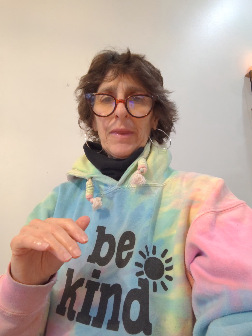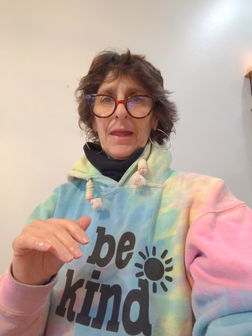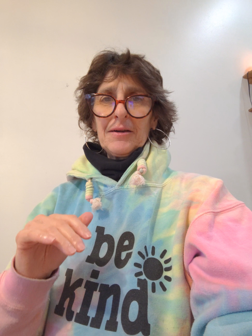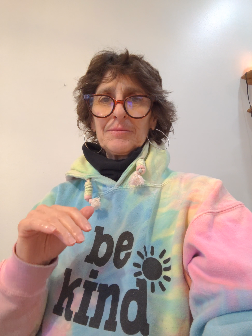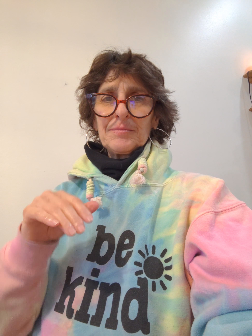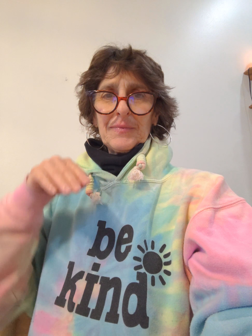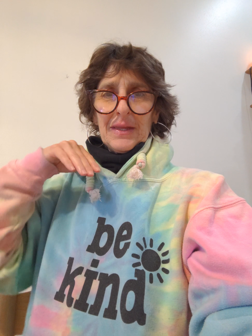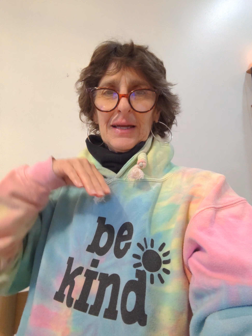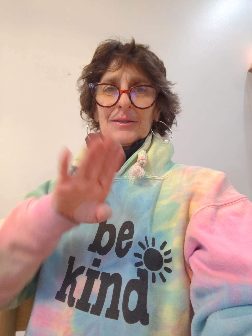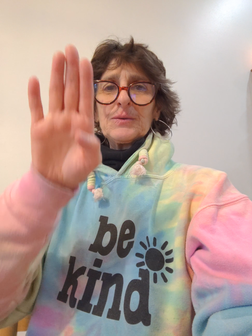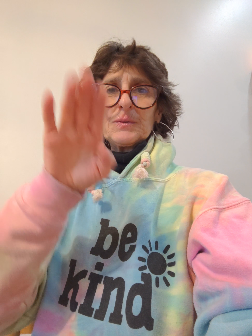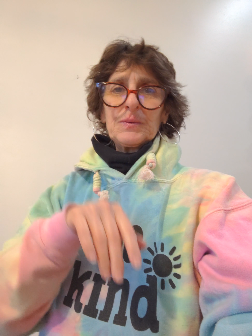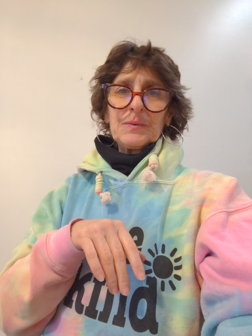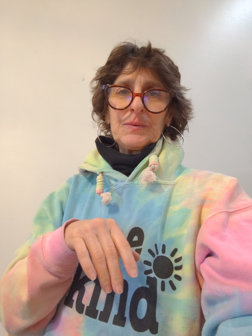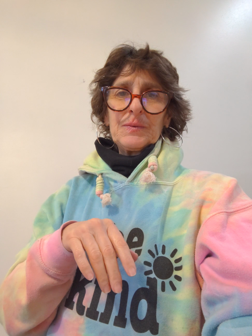into